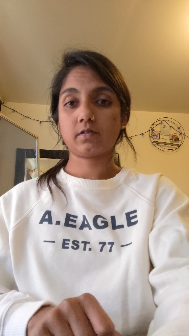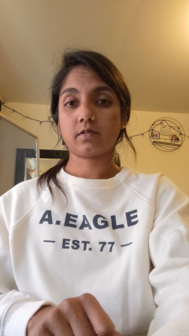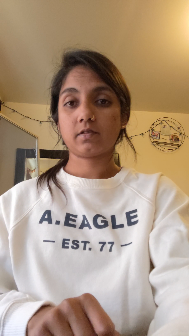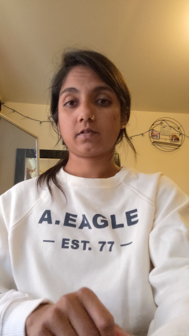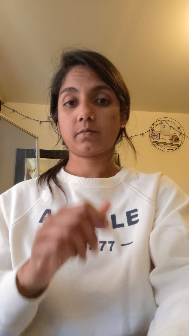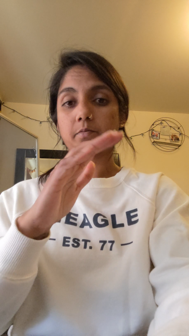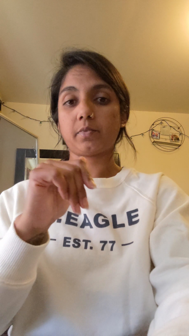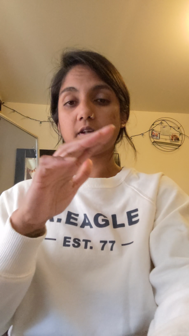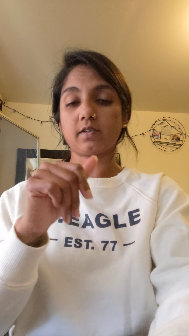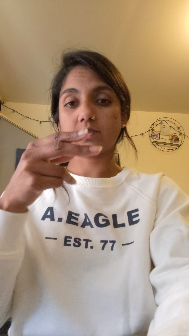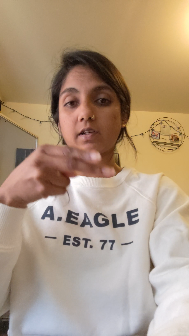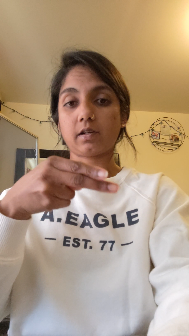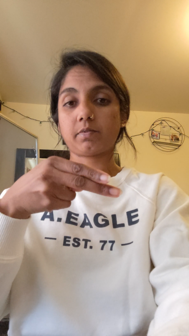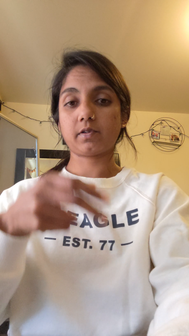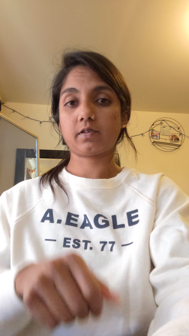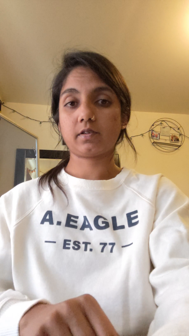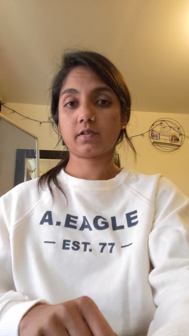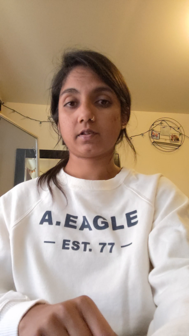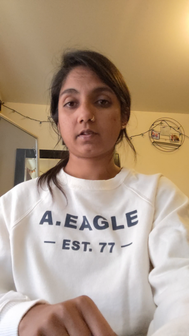pet's name